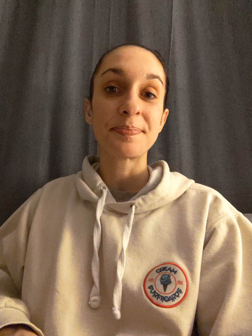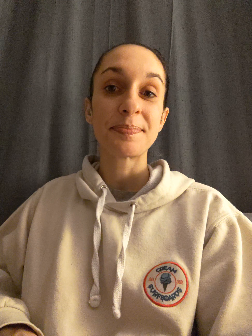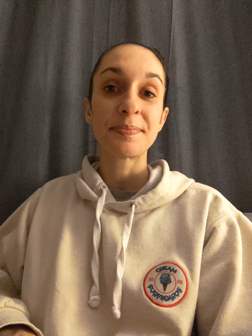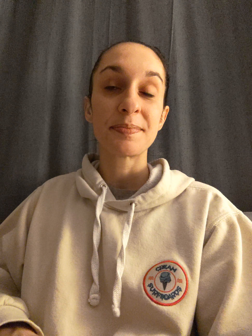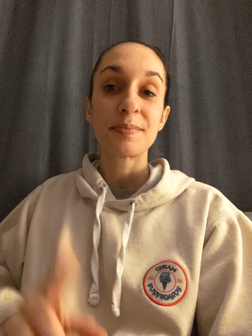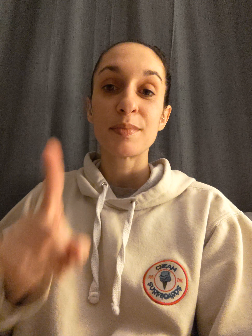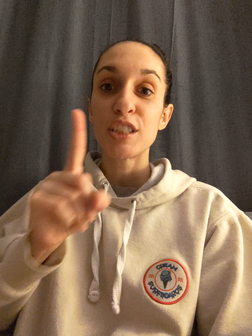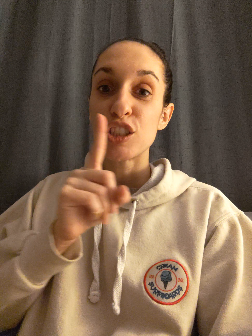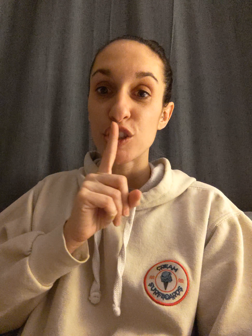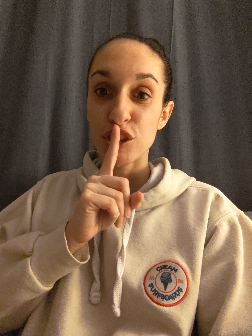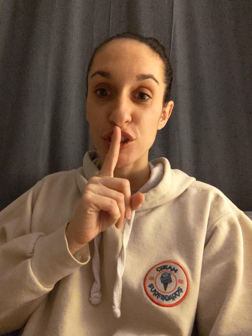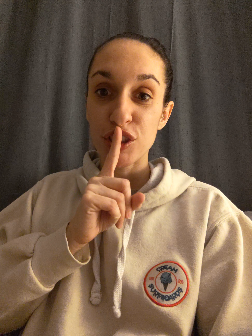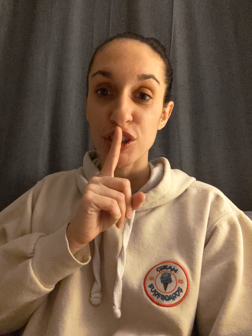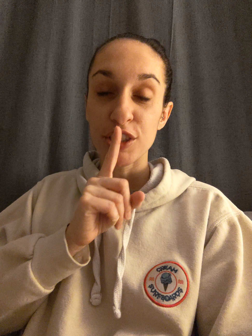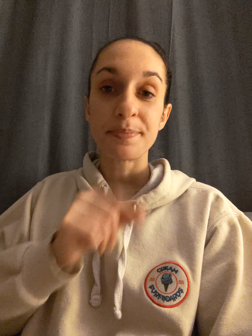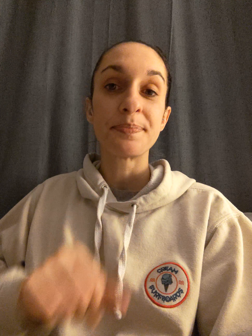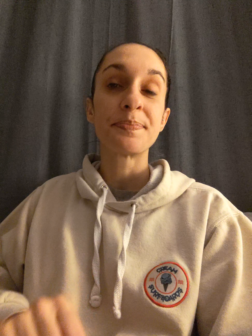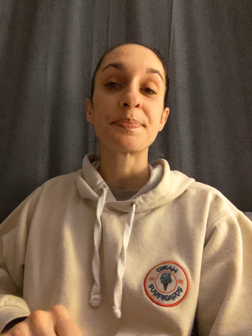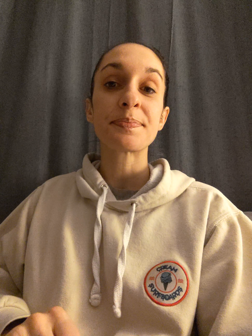shhh